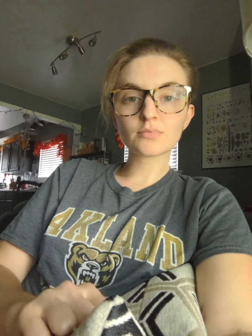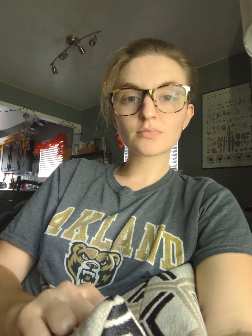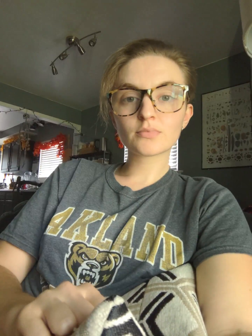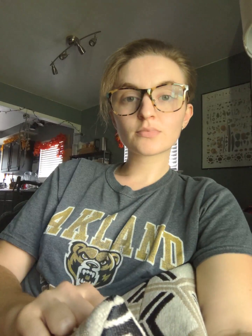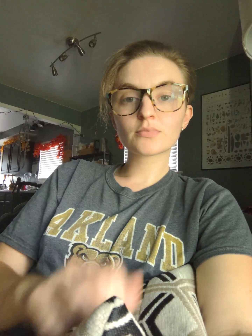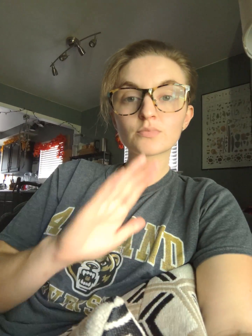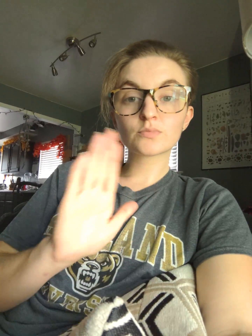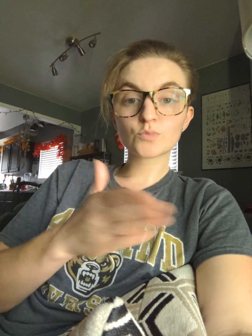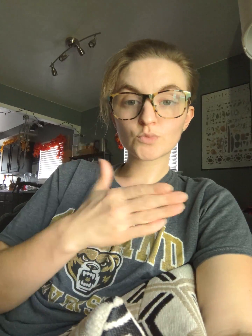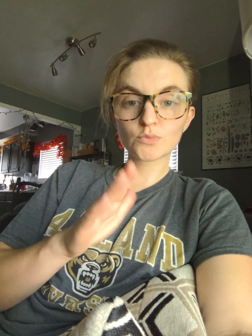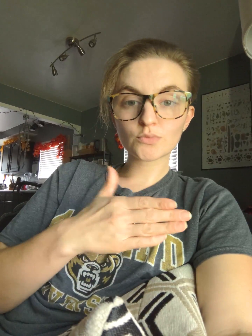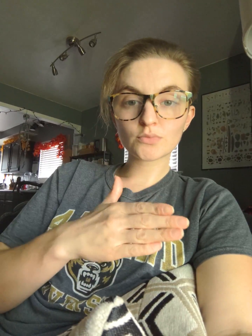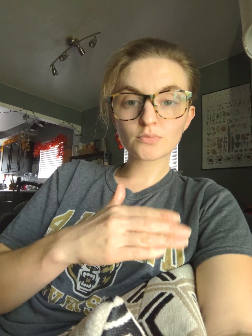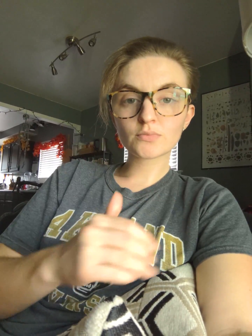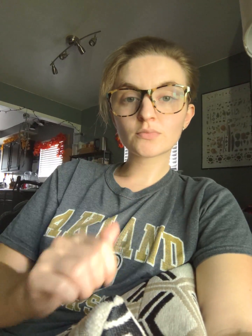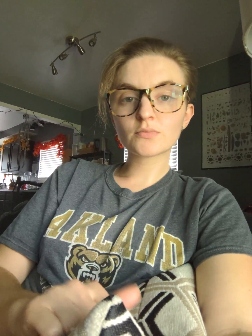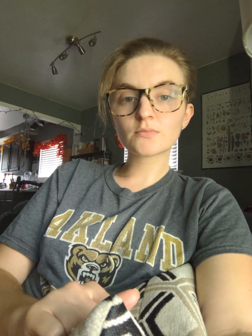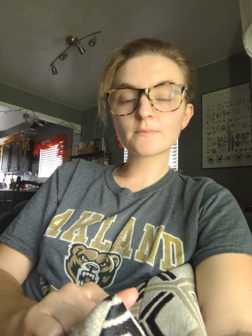share